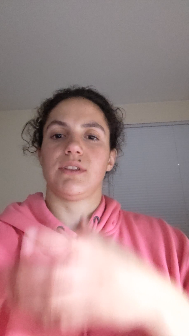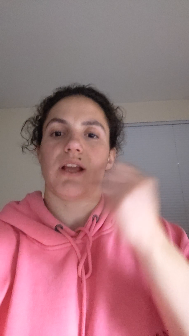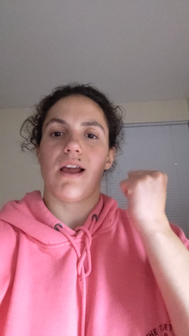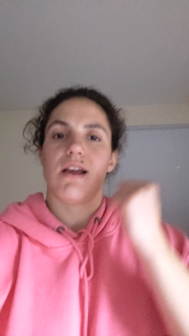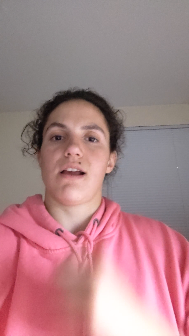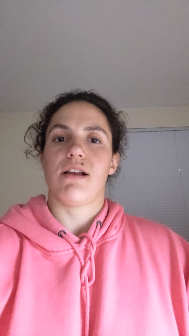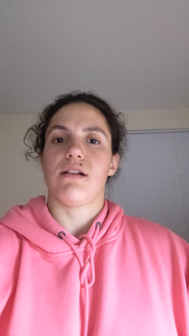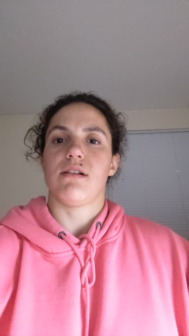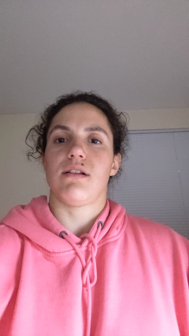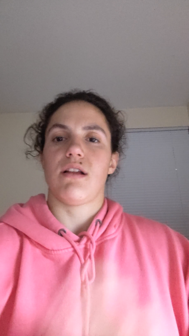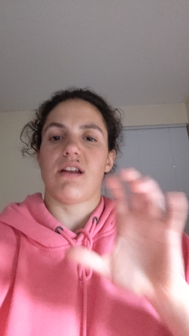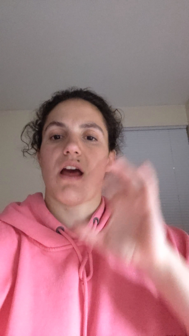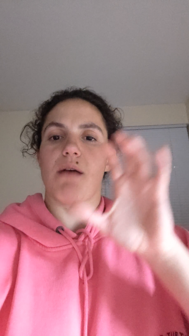climb